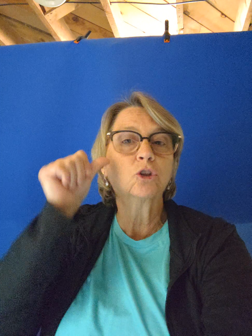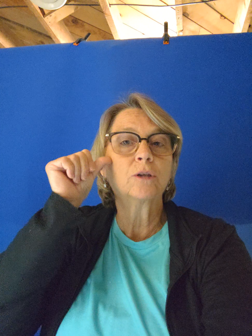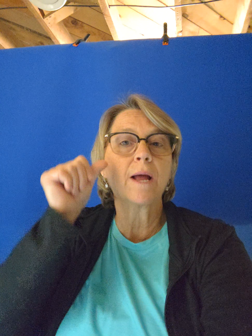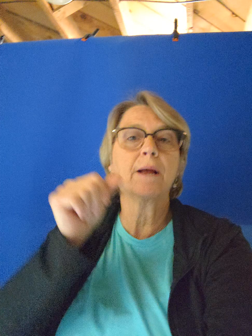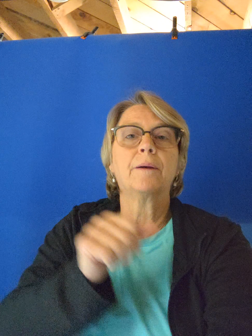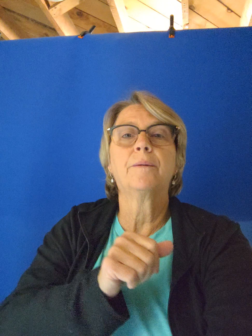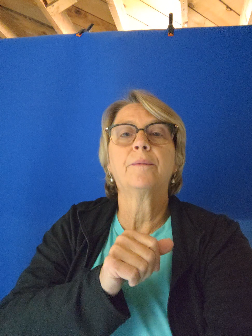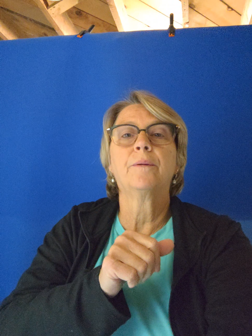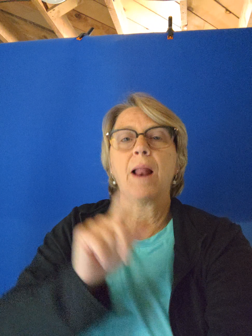yesterday